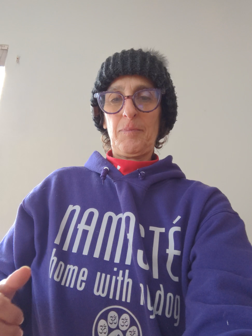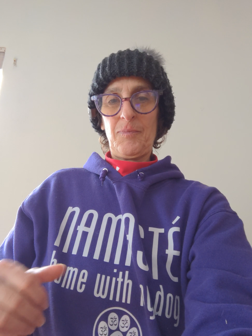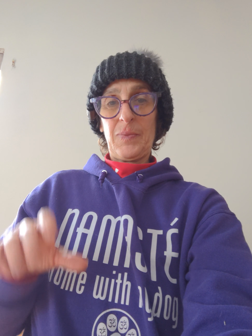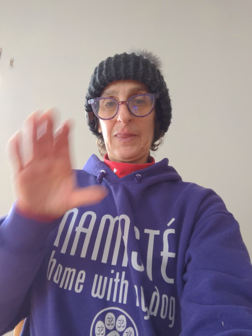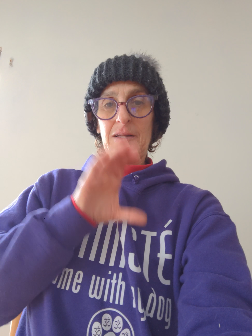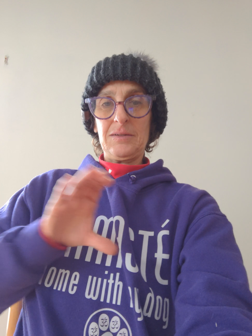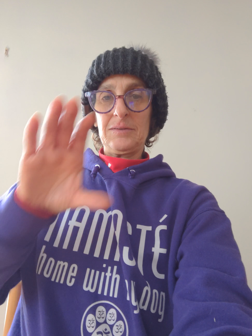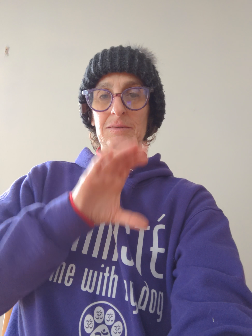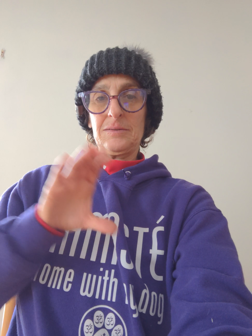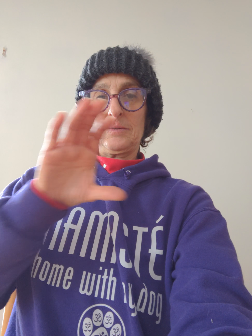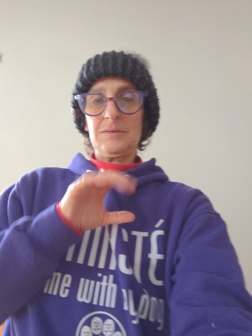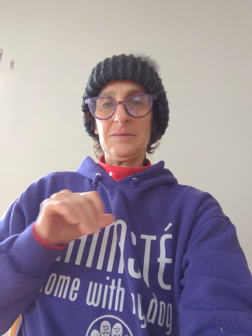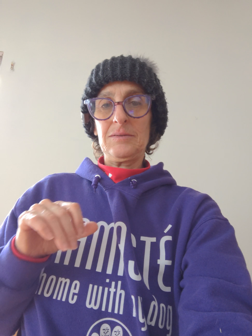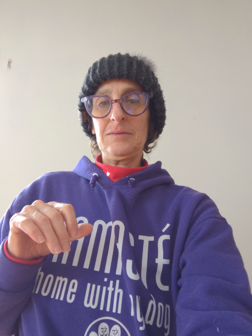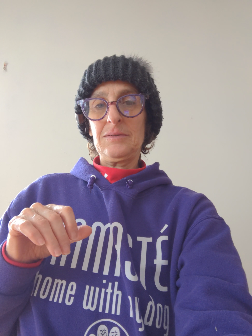chocolate